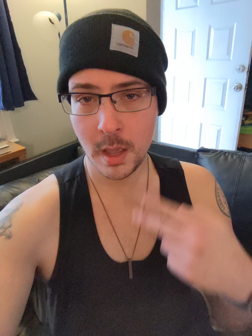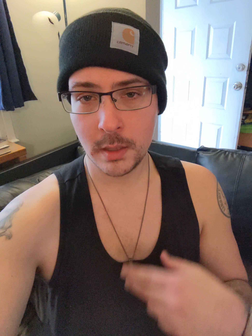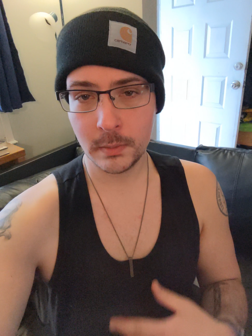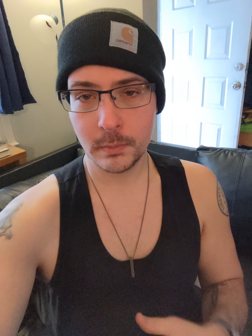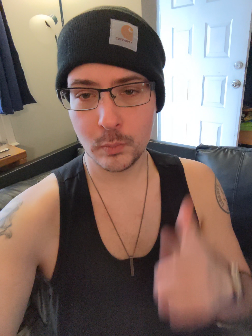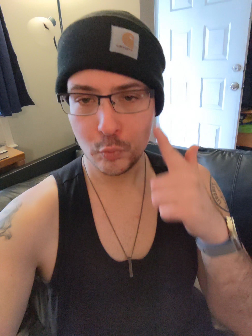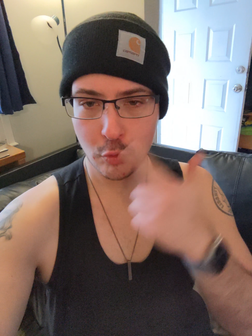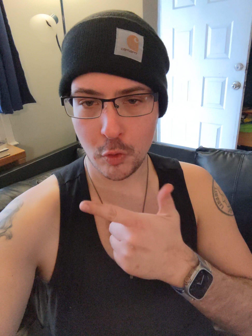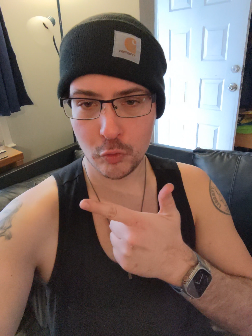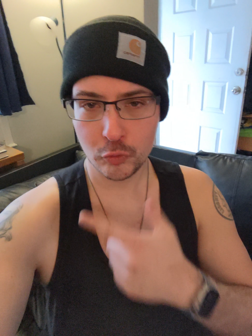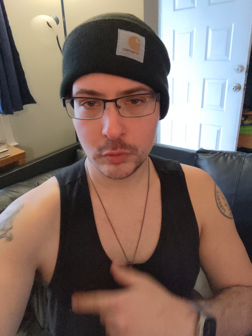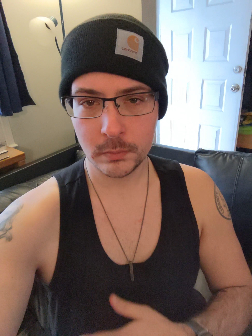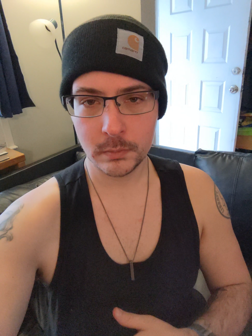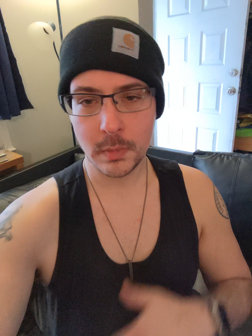brother